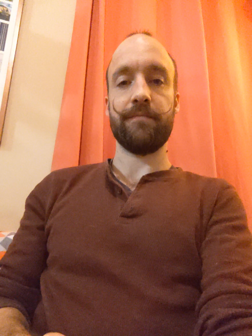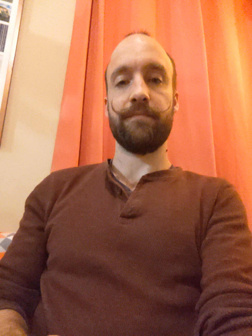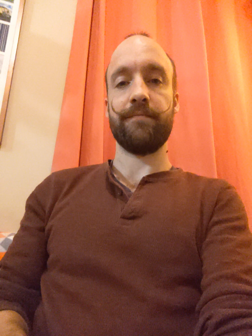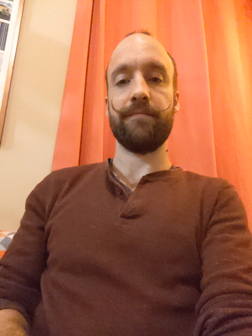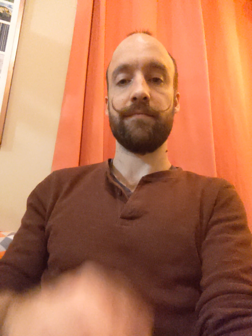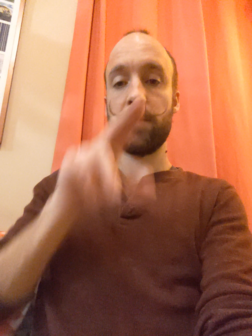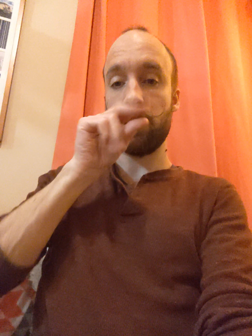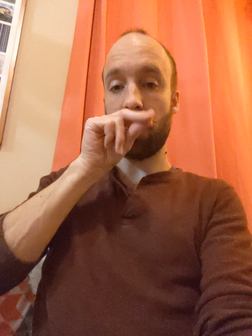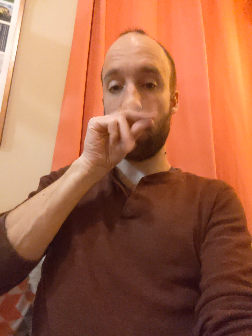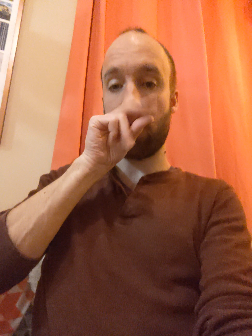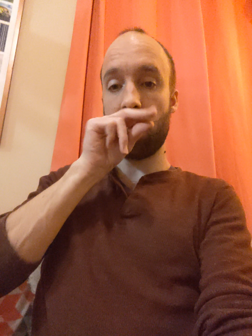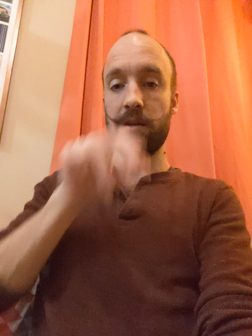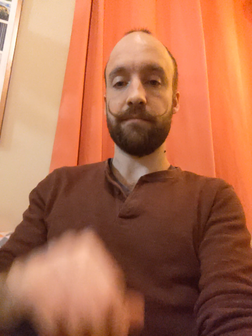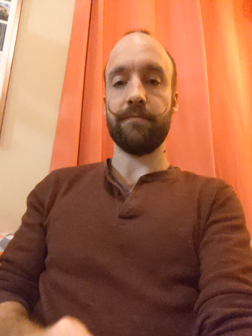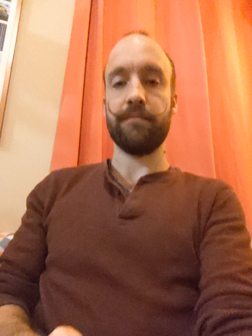duck